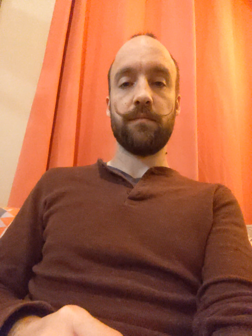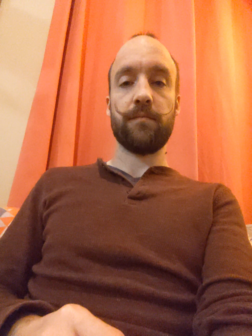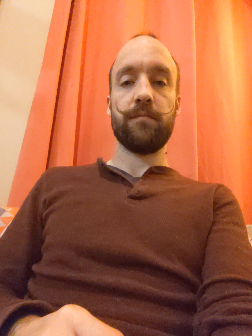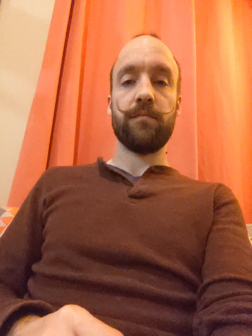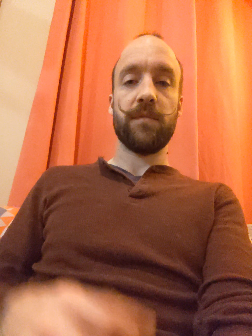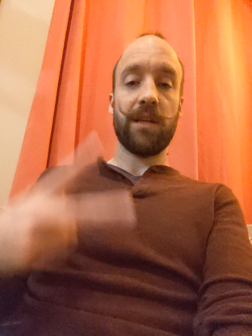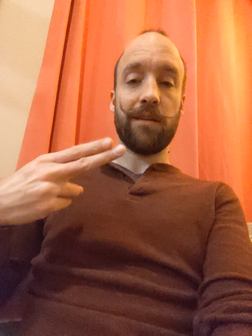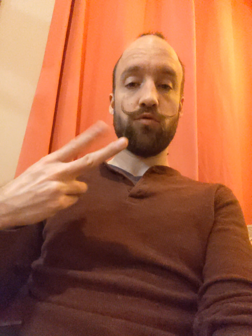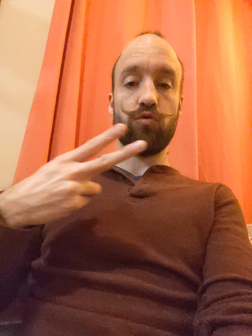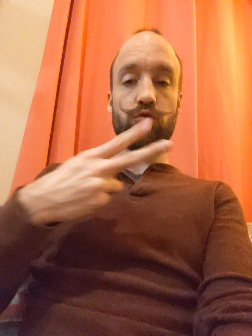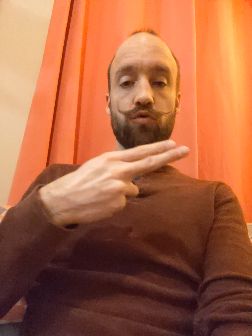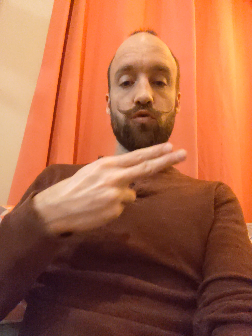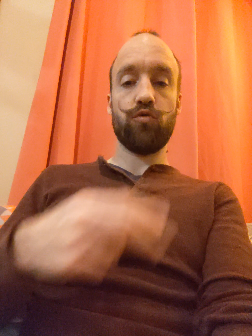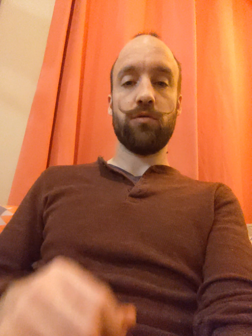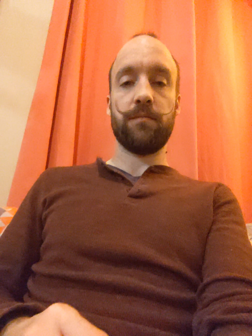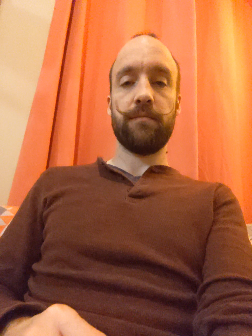scissors